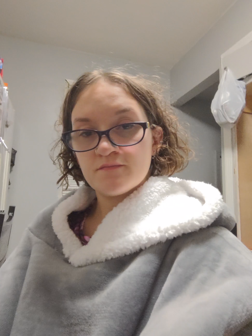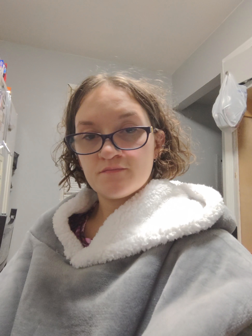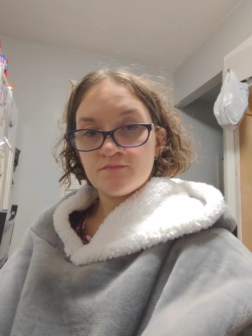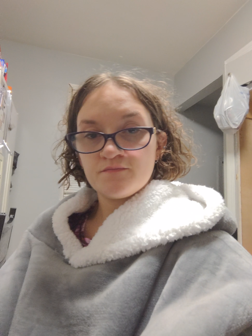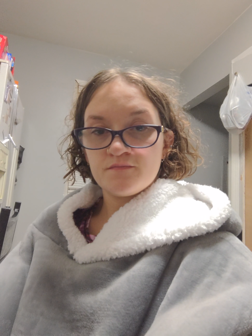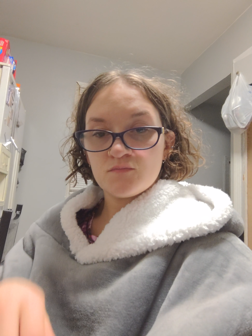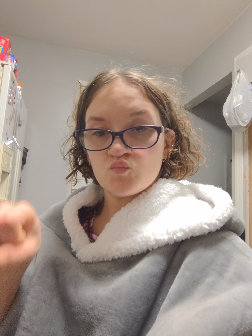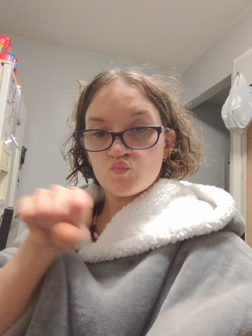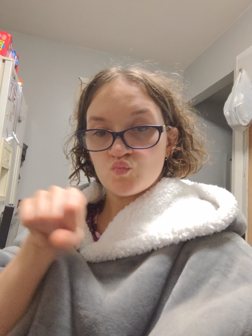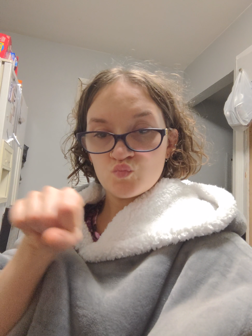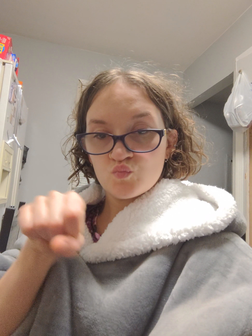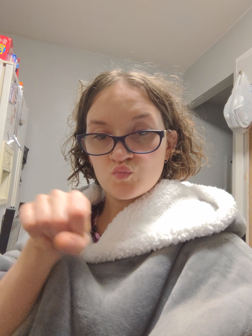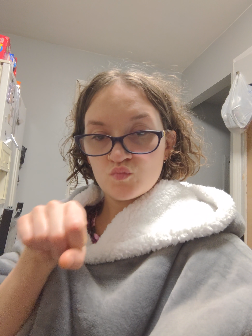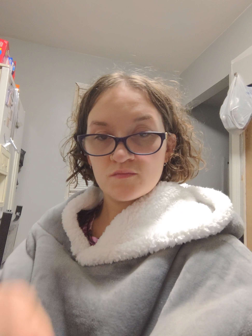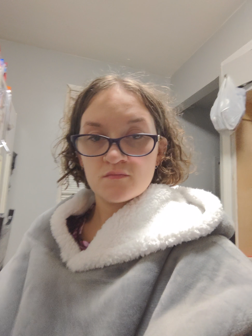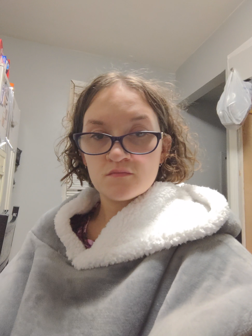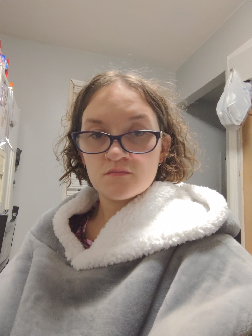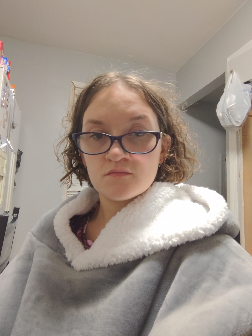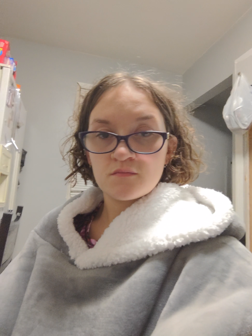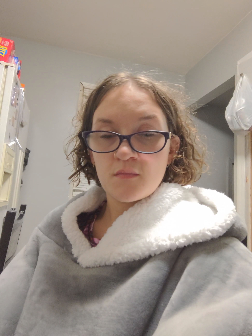shoe